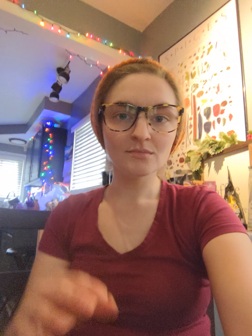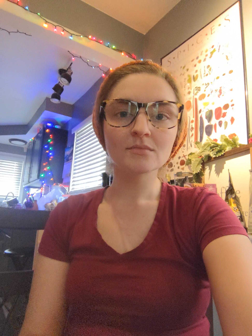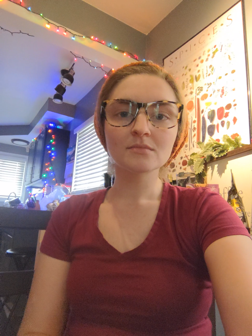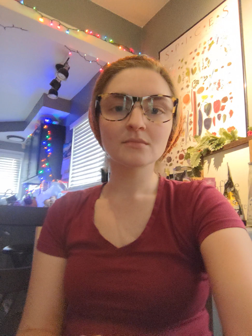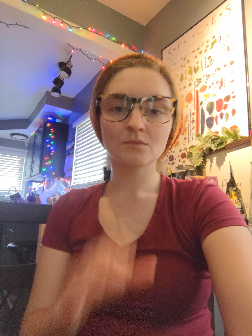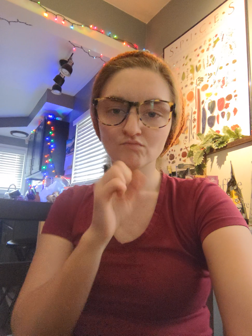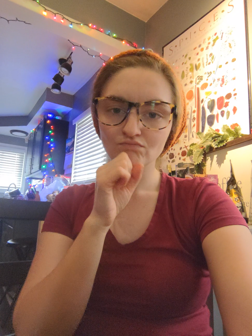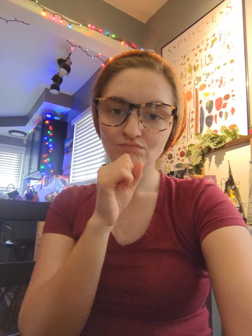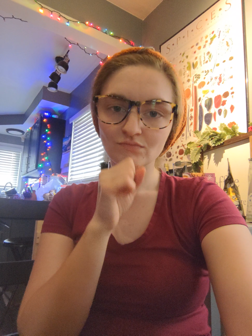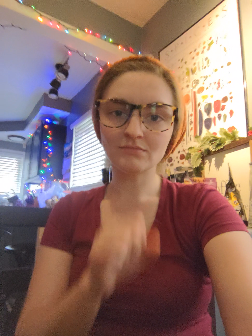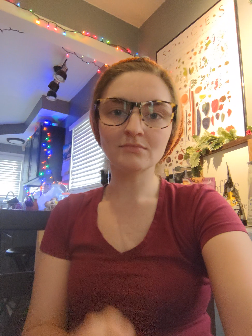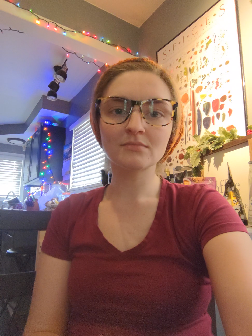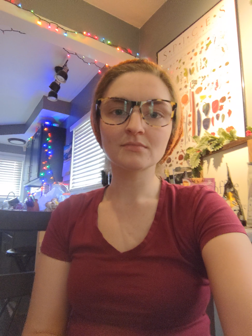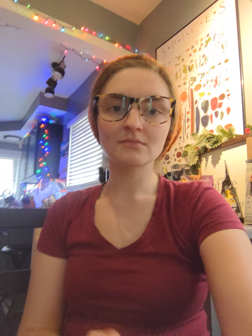orange